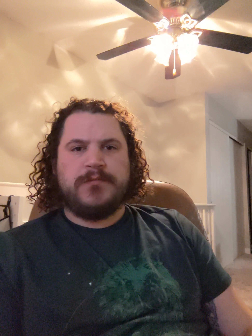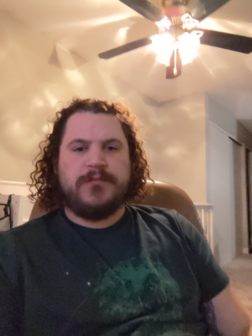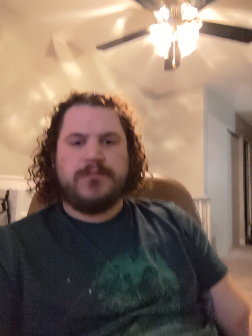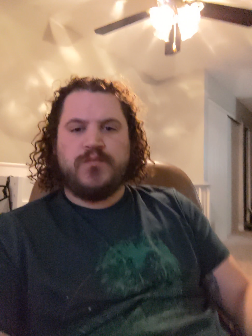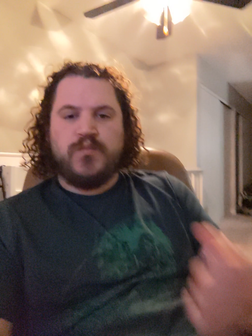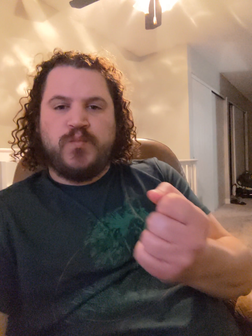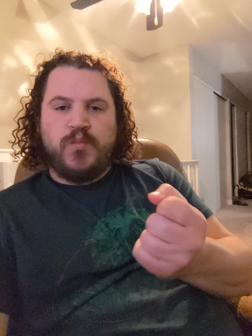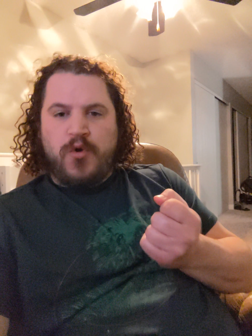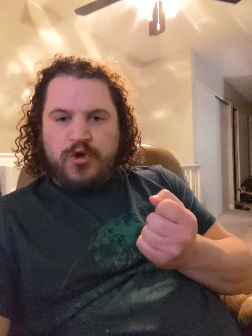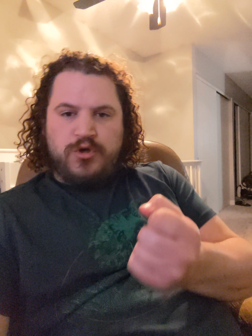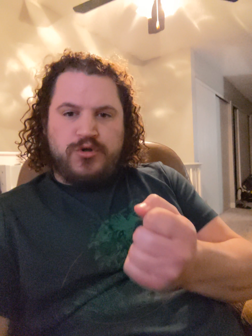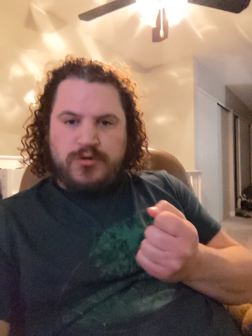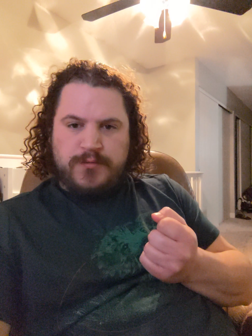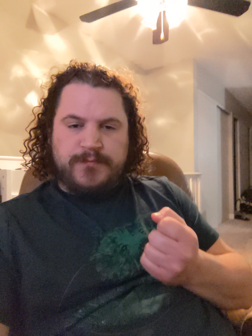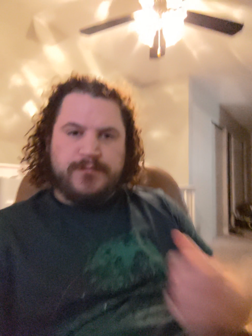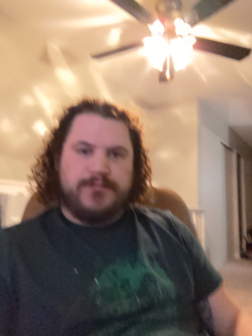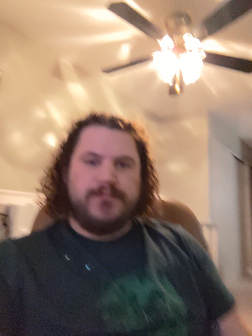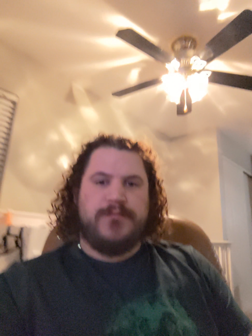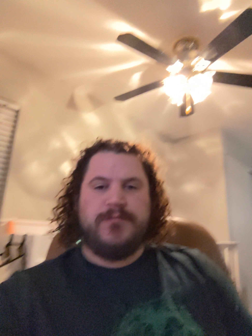drawer